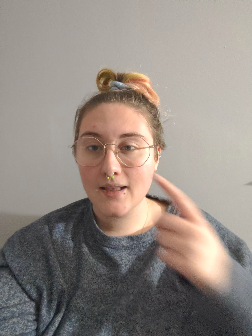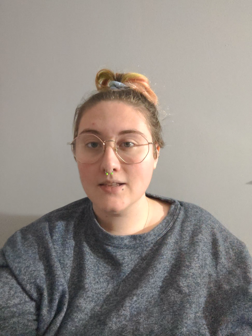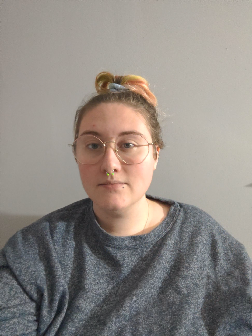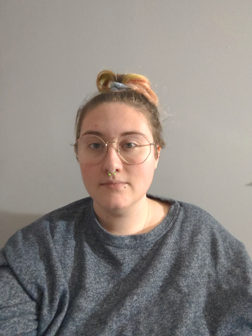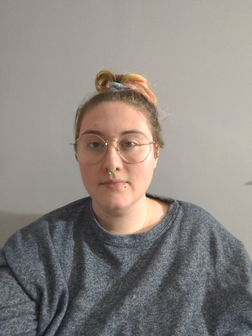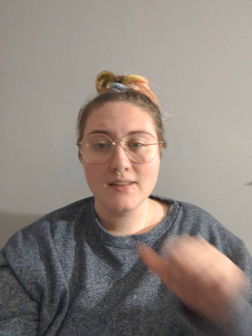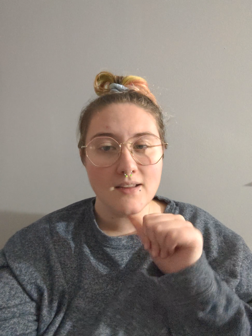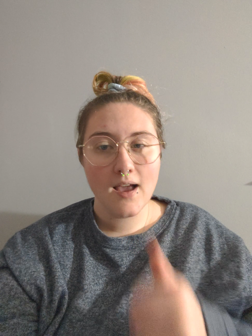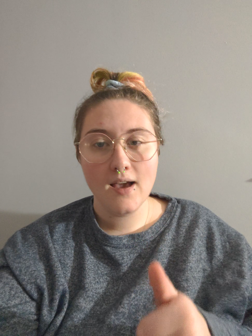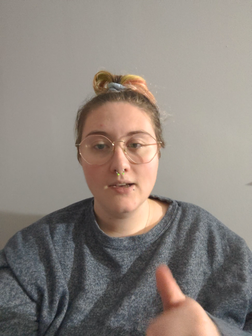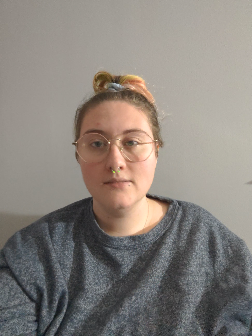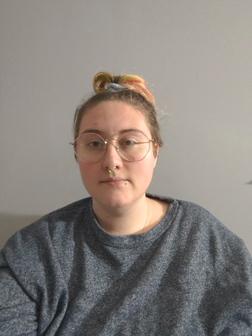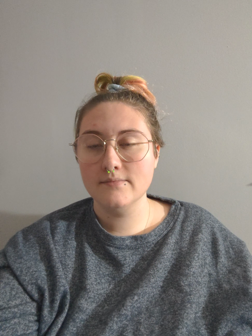not